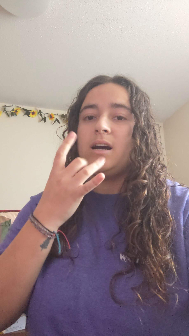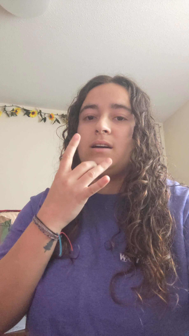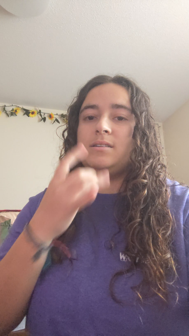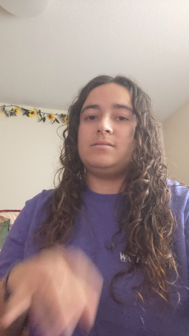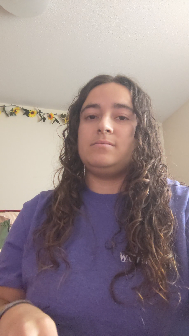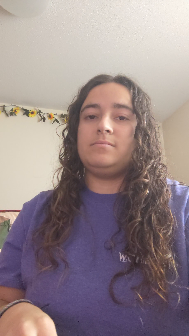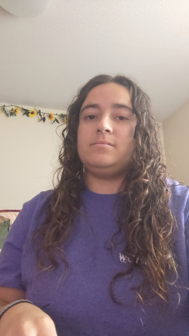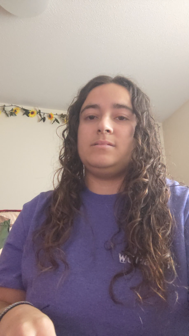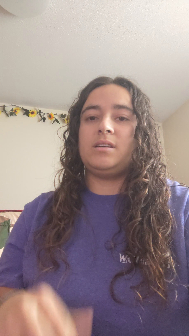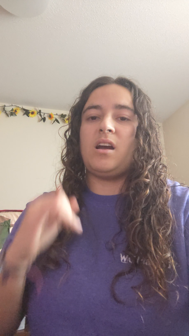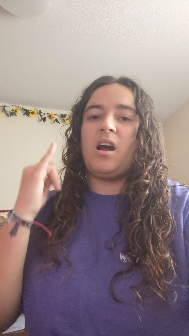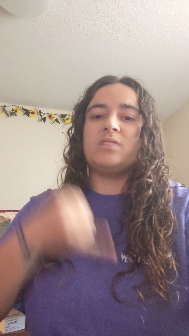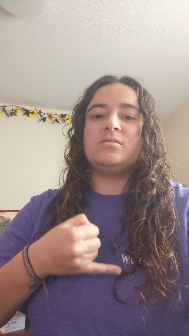last